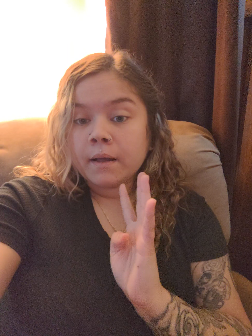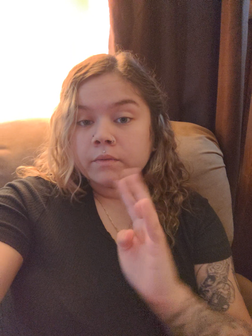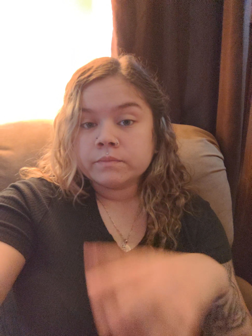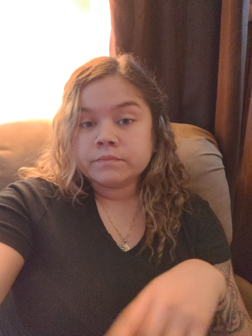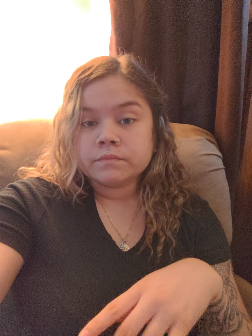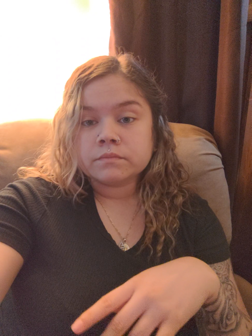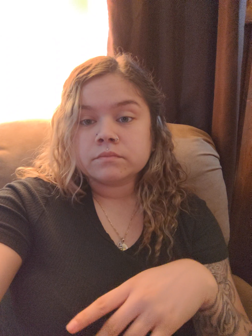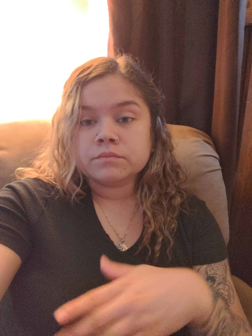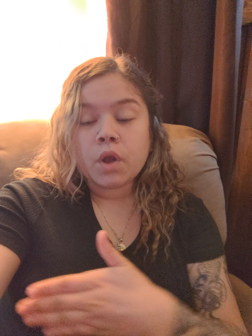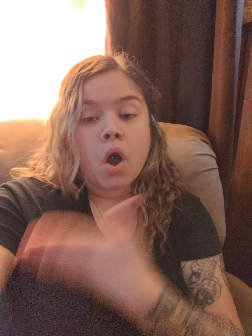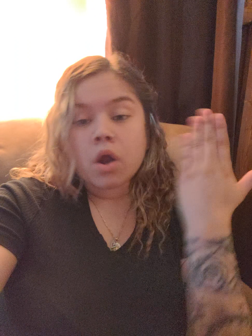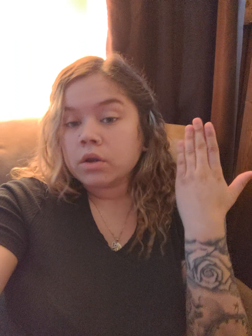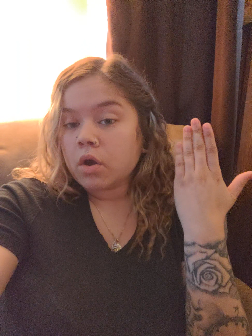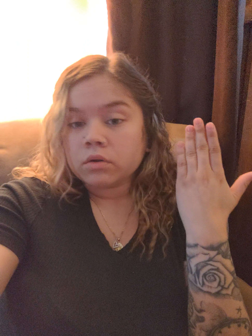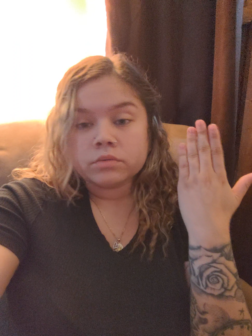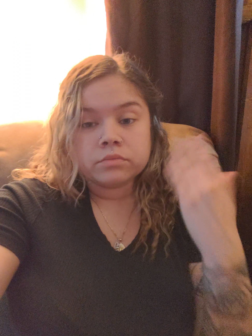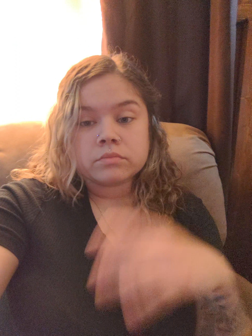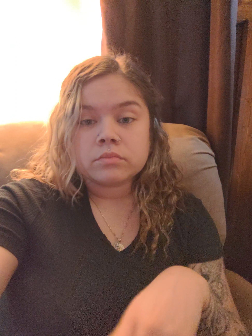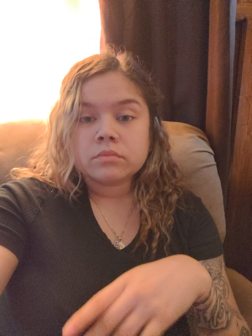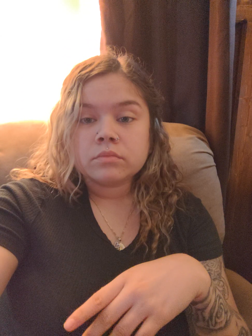all gone